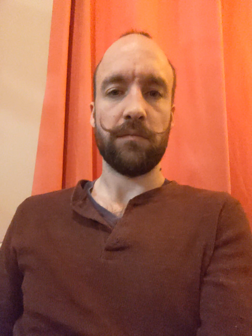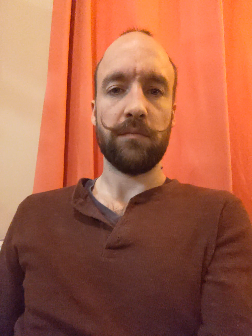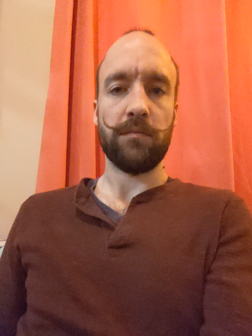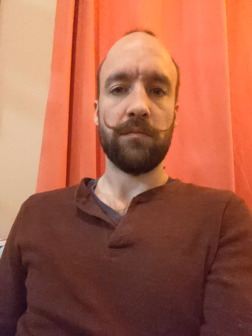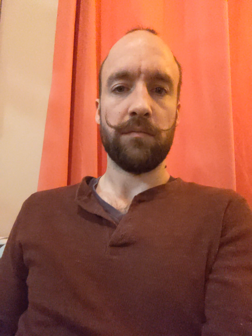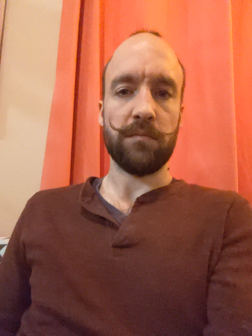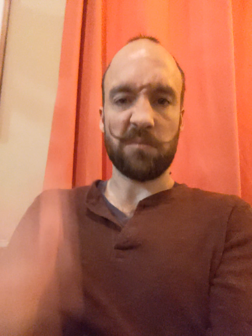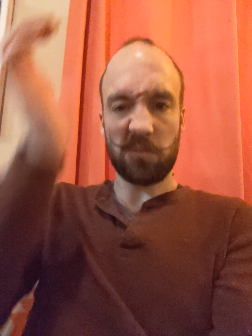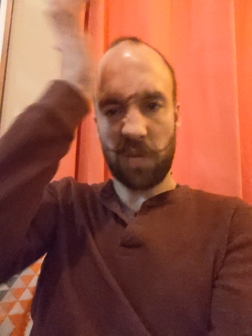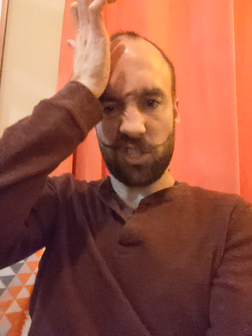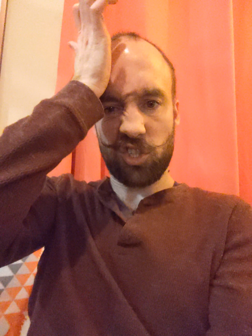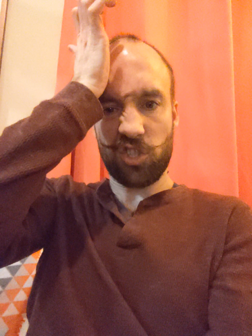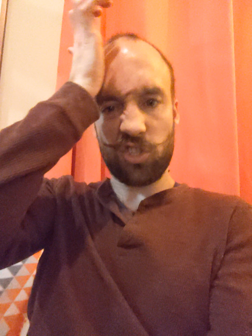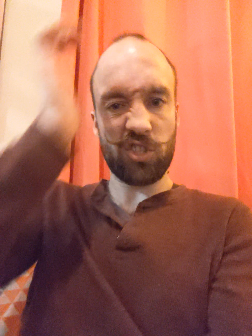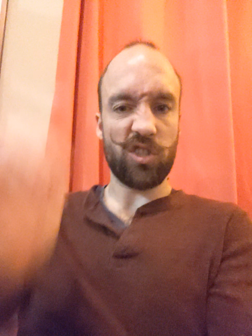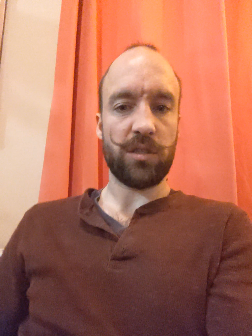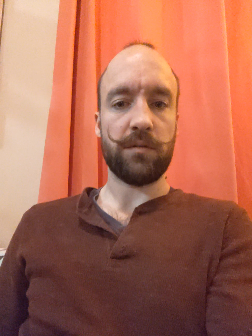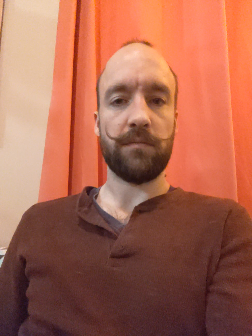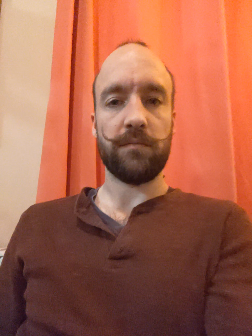garbage